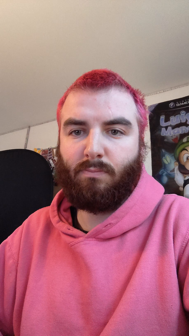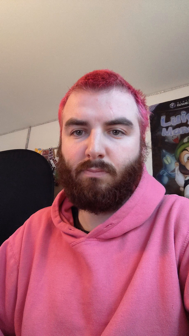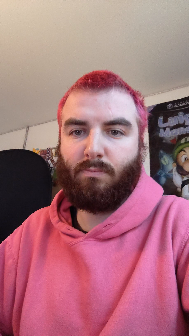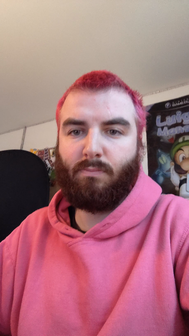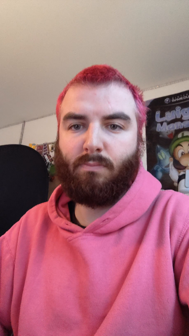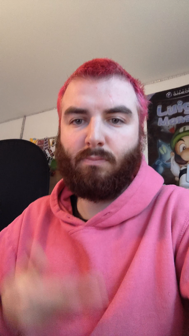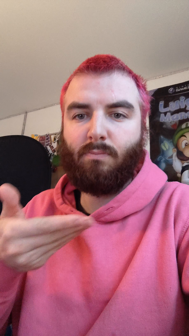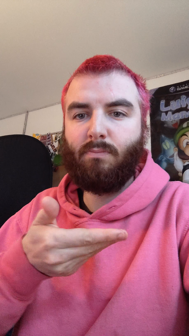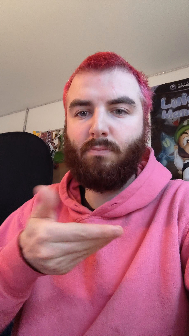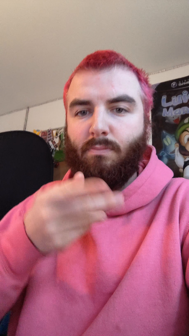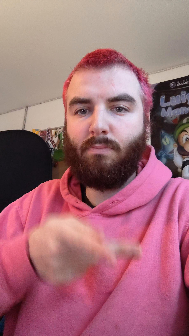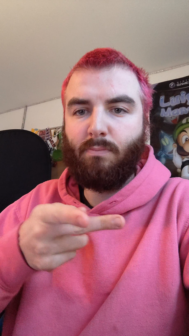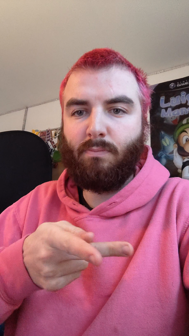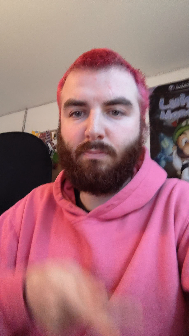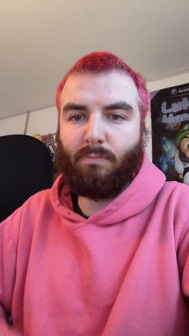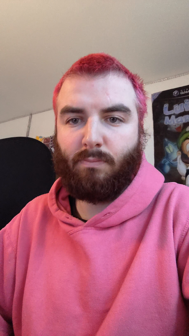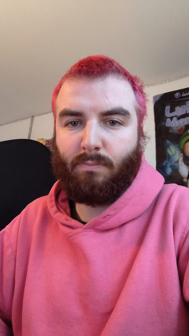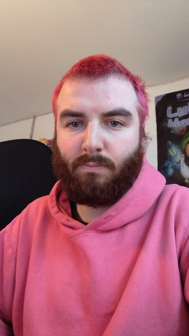babysitter